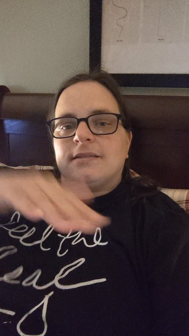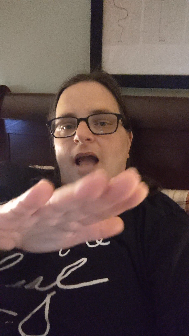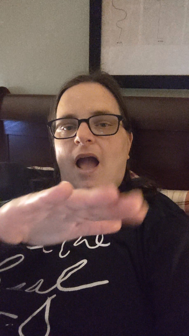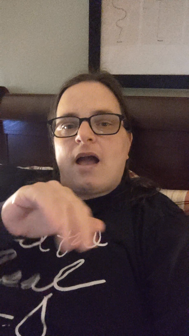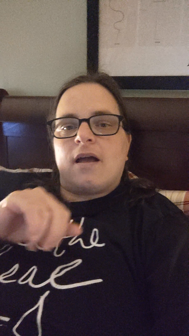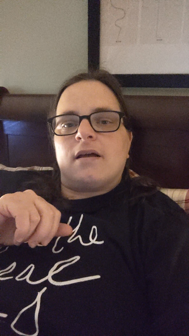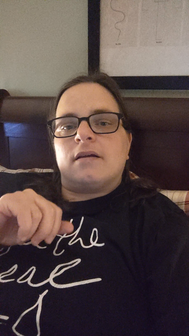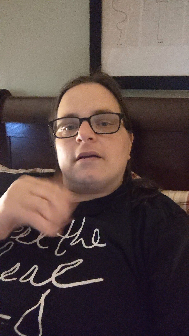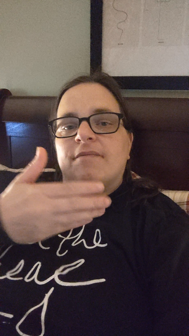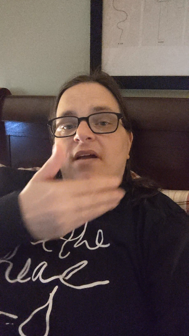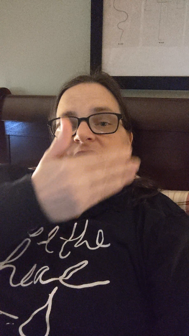butterfly